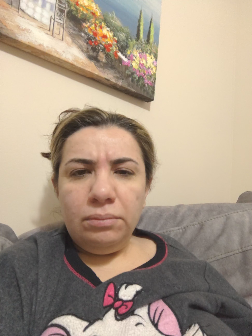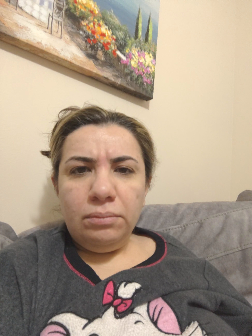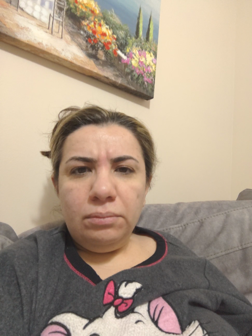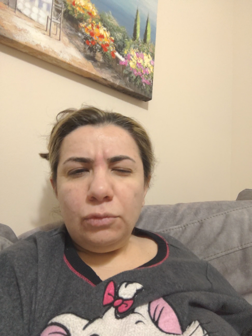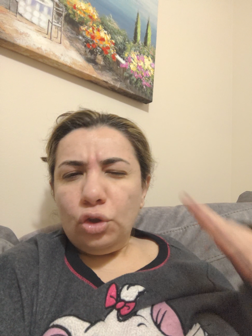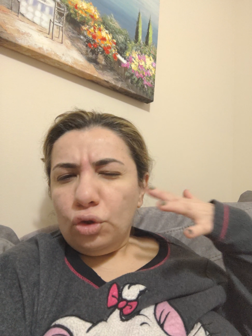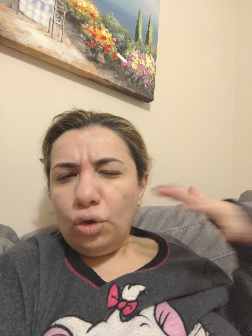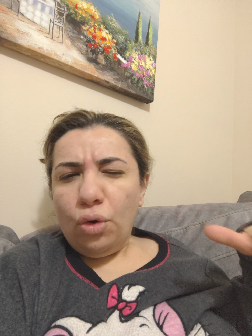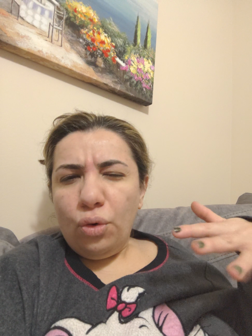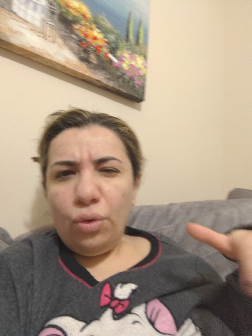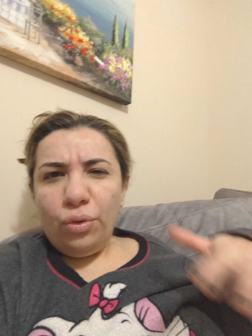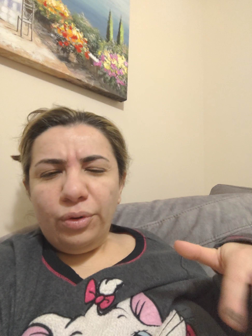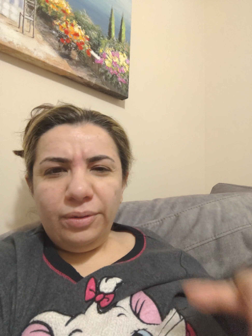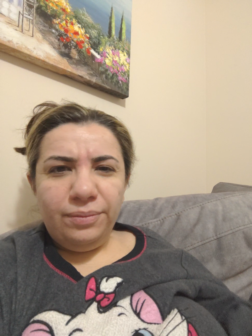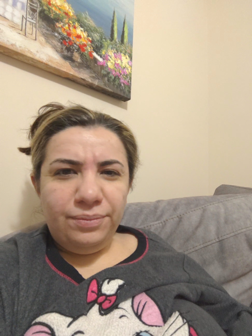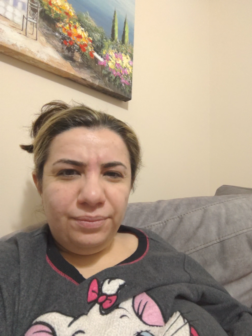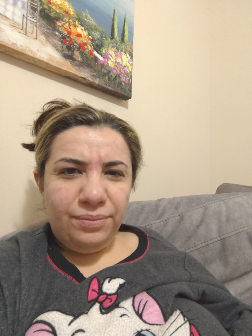loud